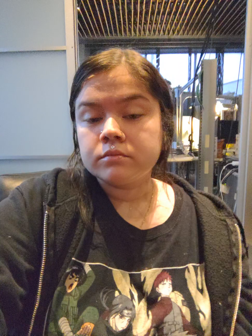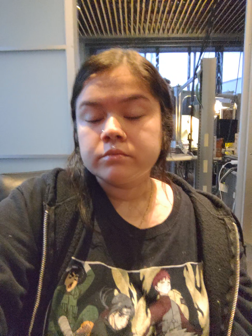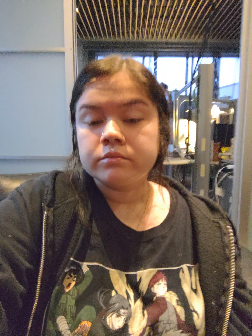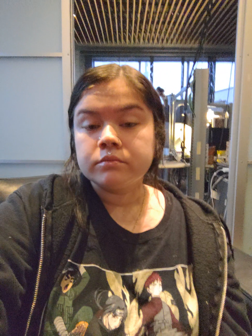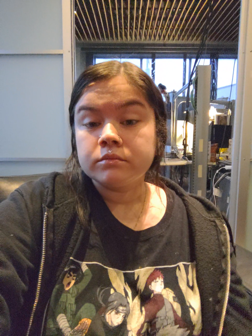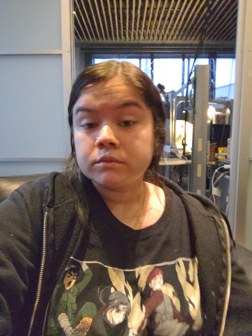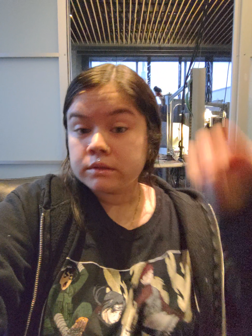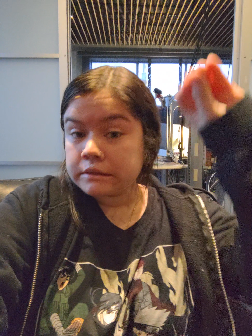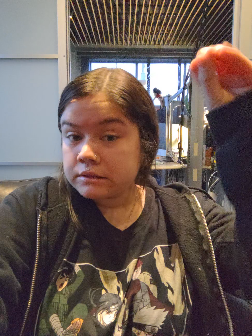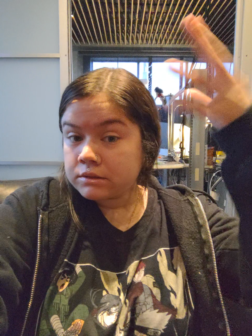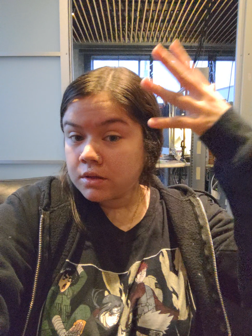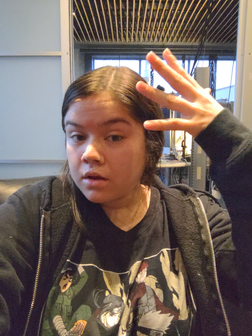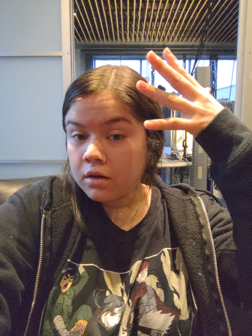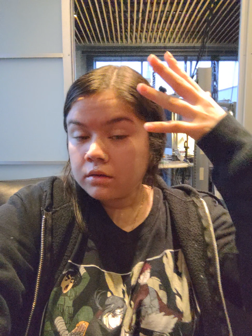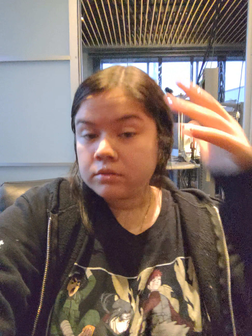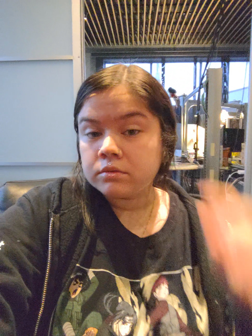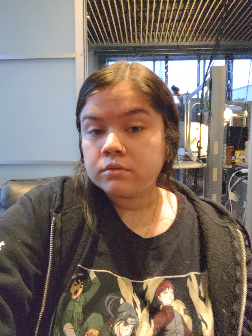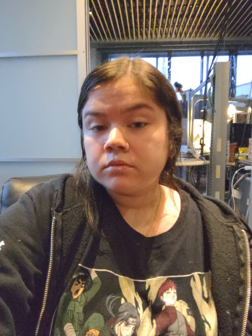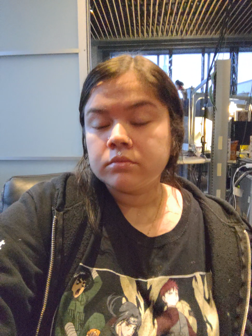sun